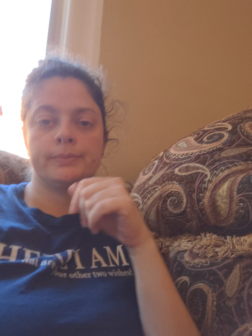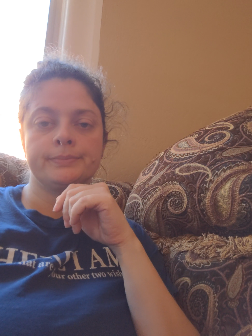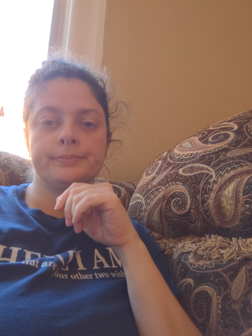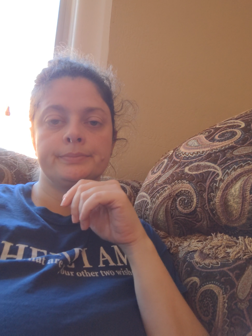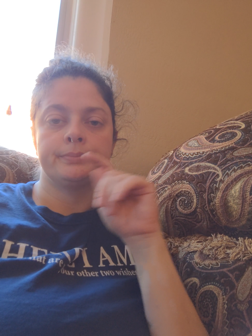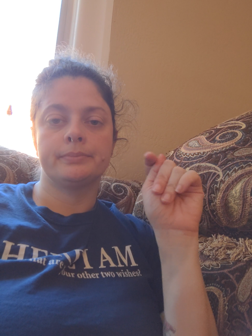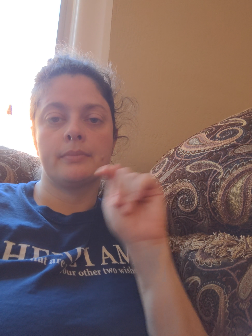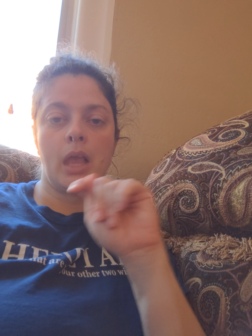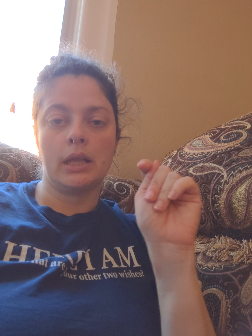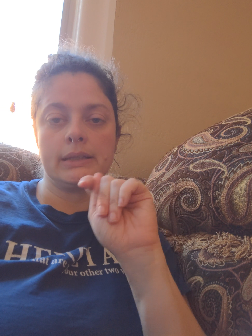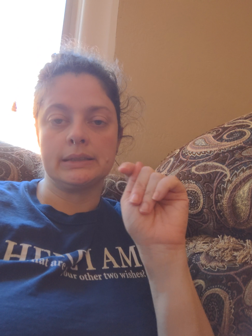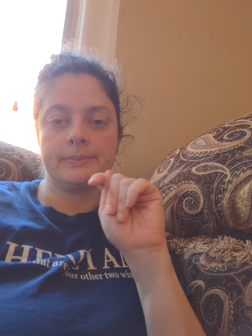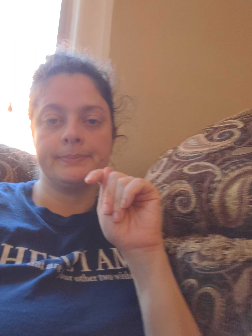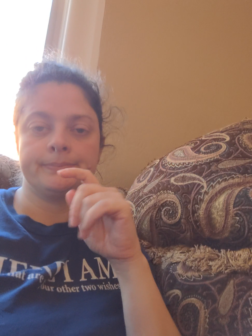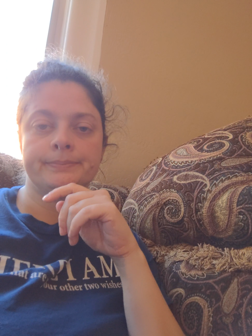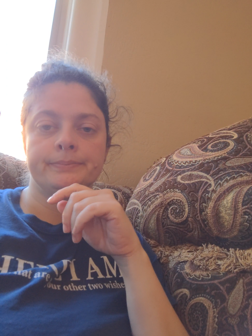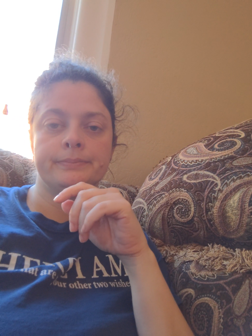potty